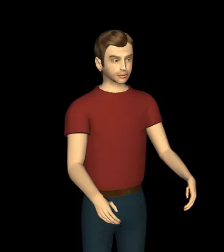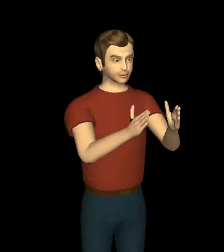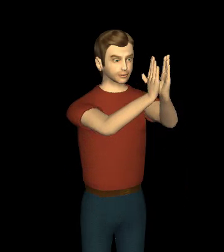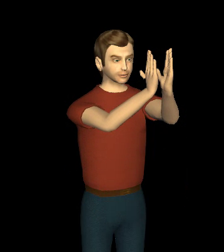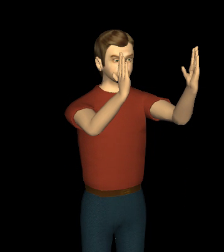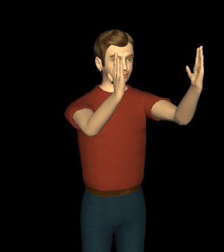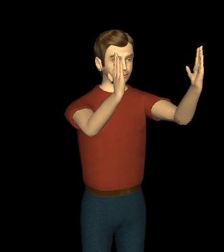مكتبة